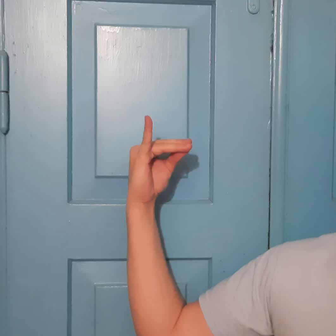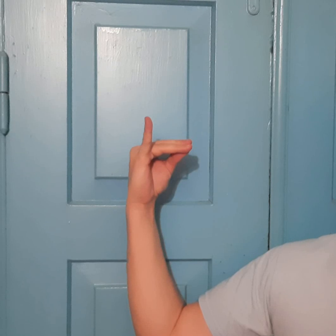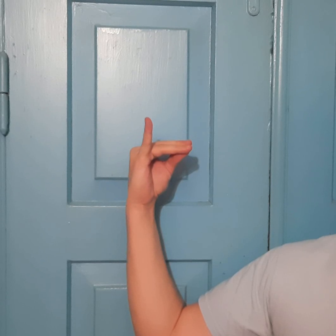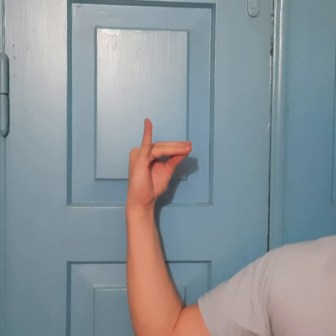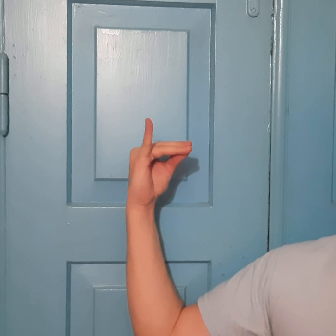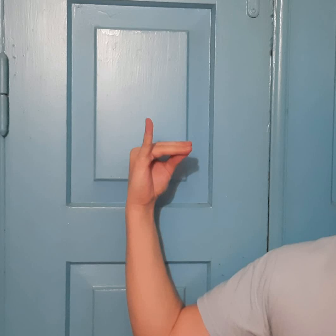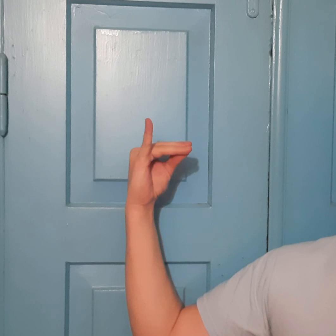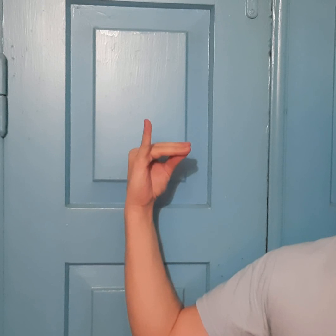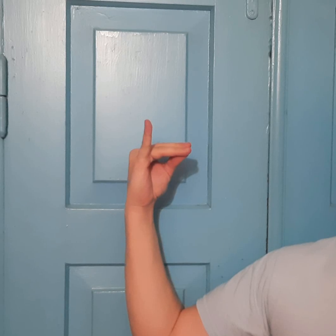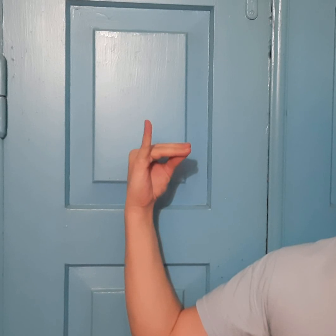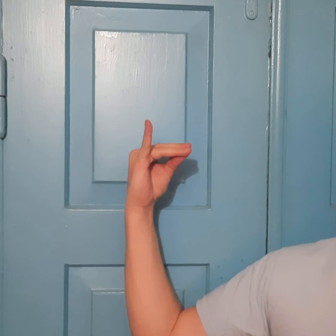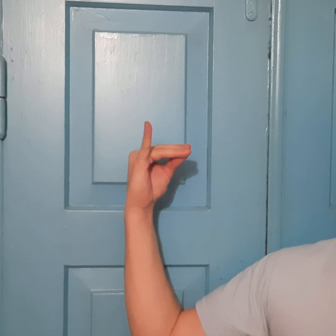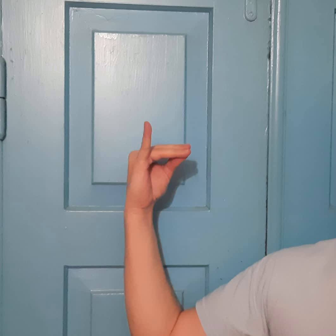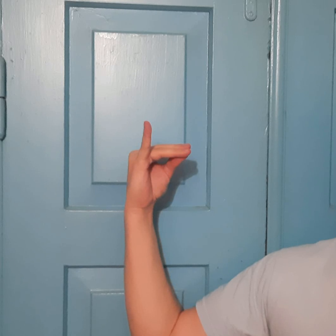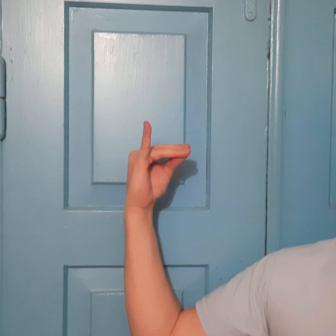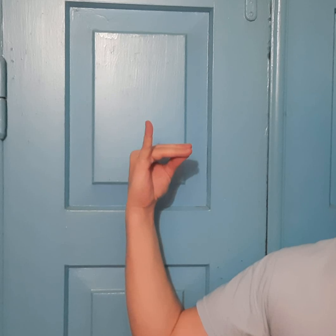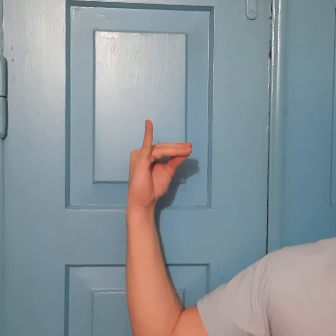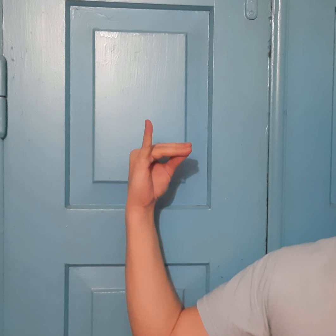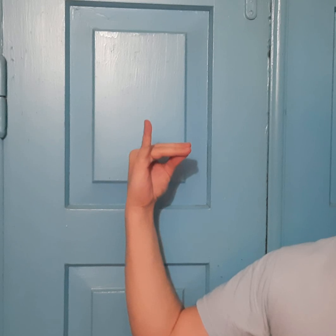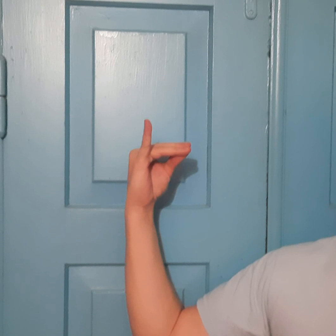Ю